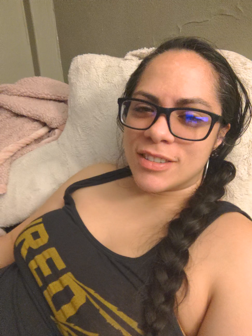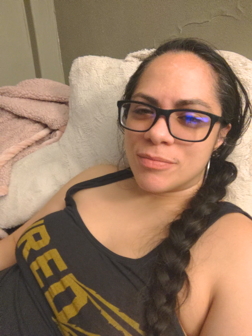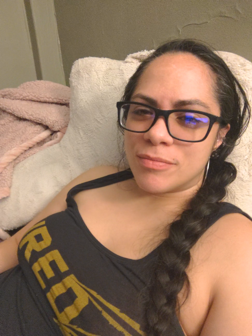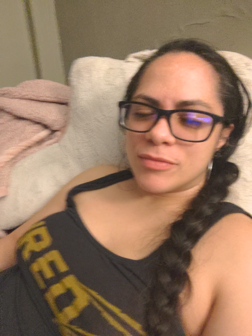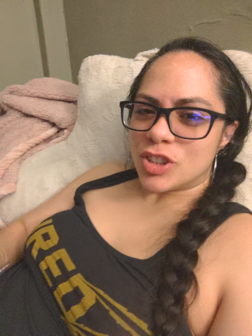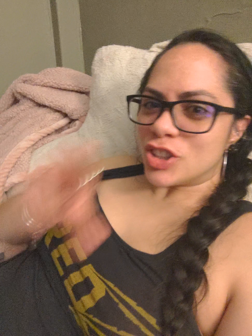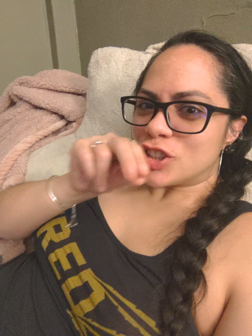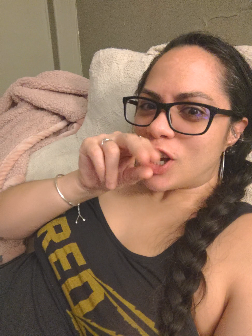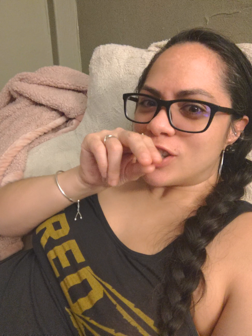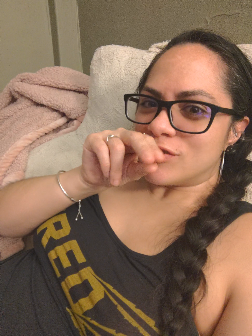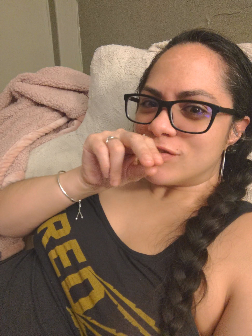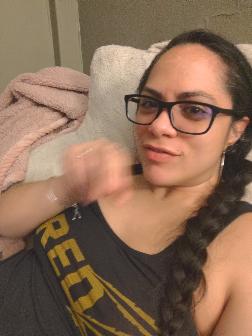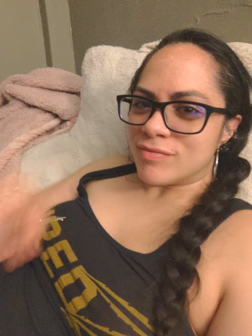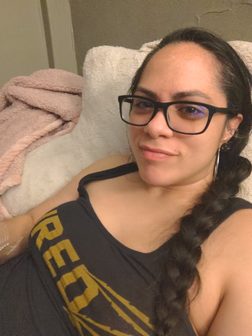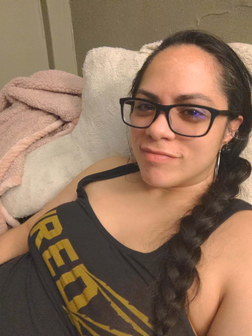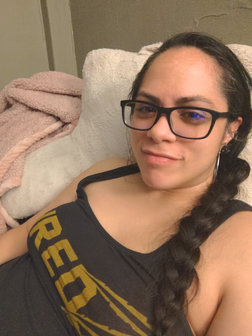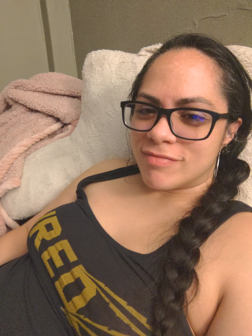duck